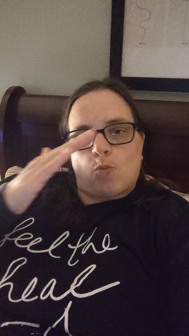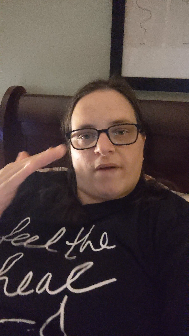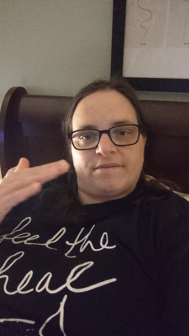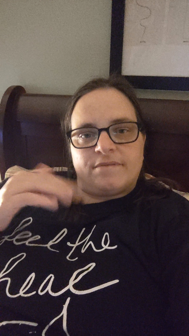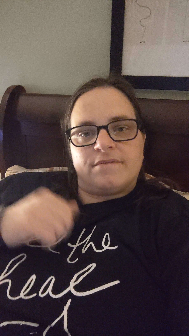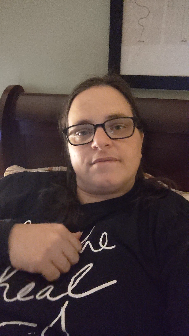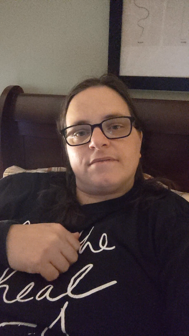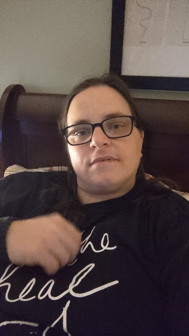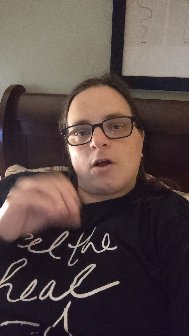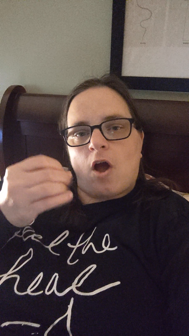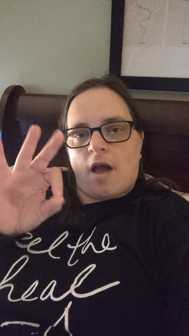of